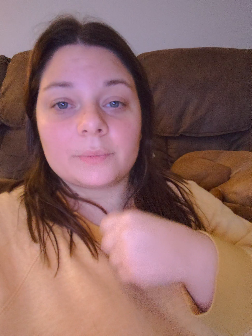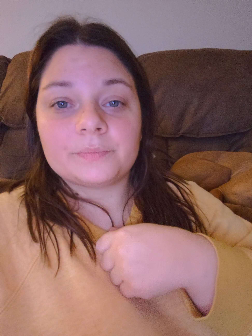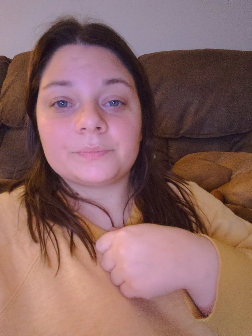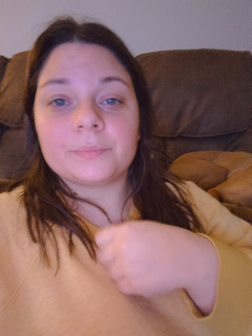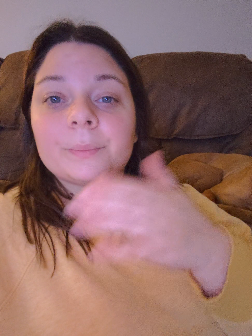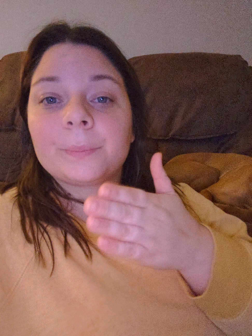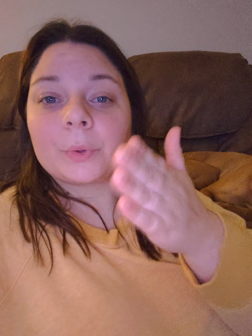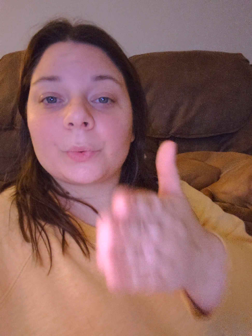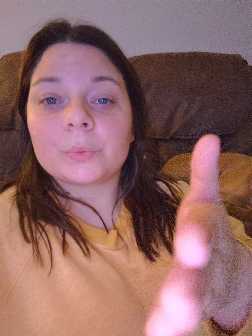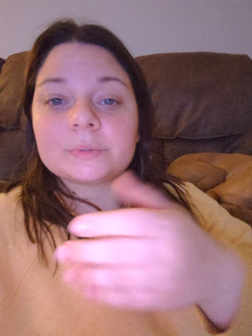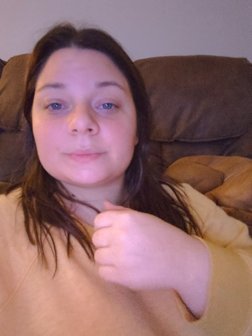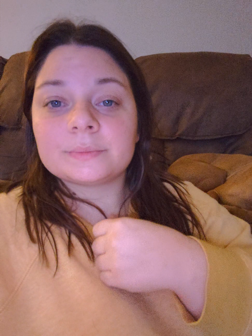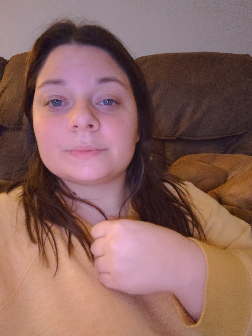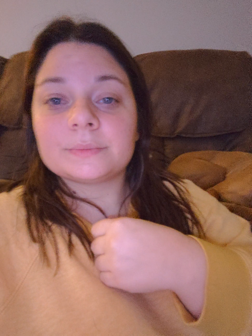boat